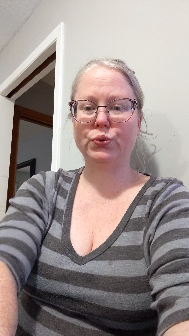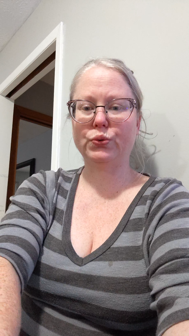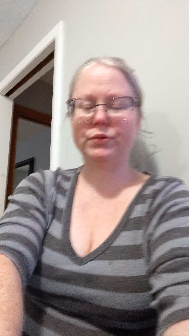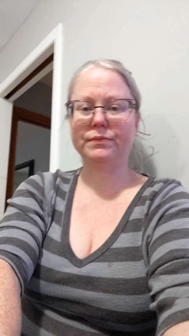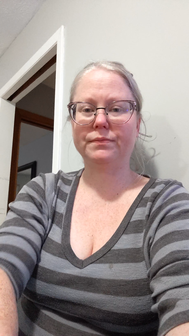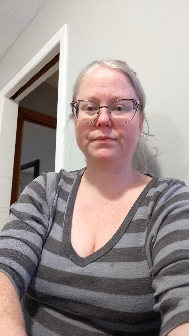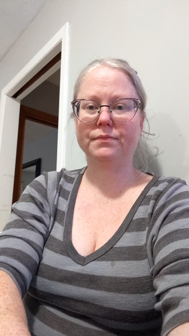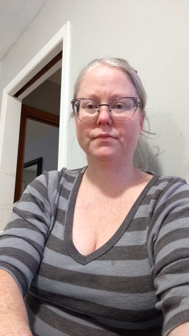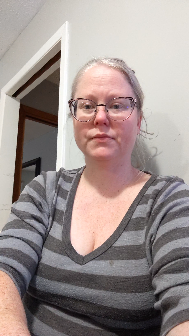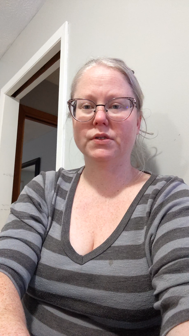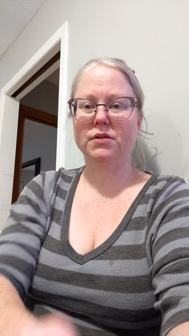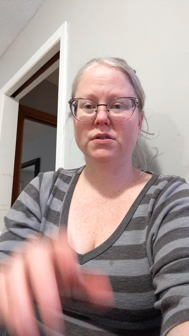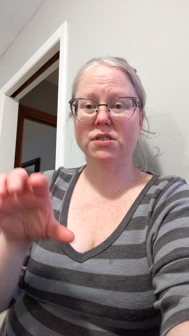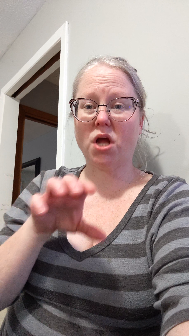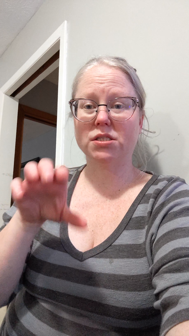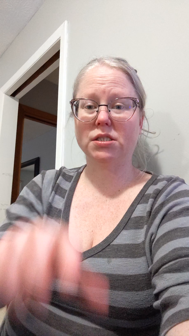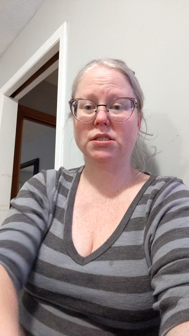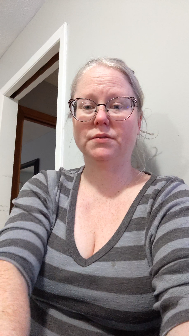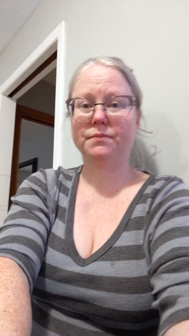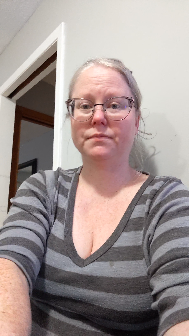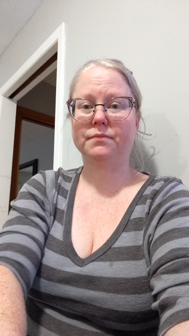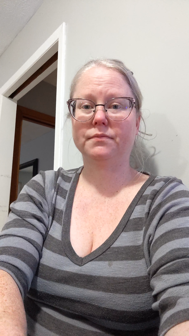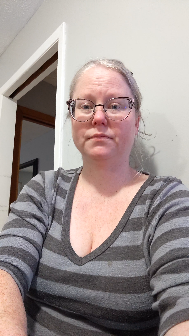does